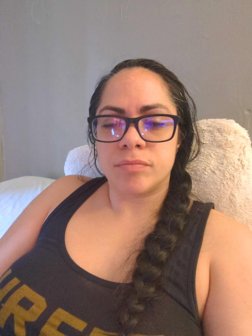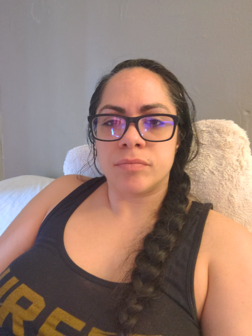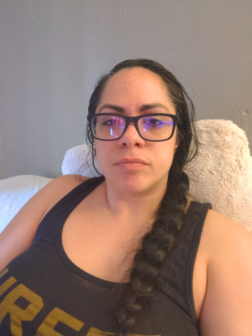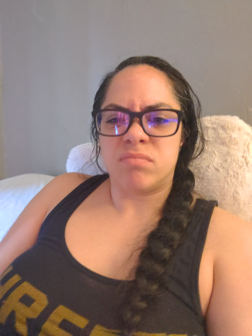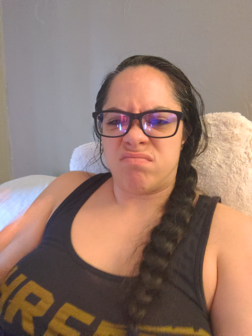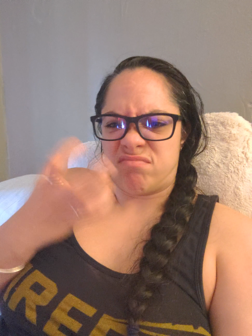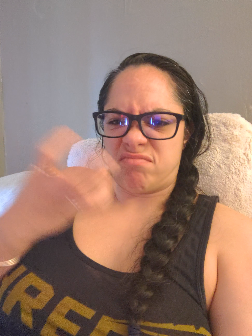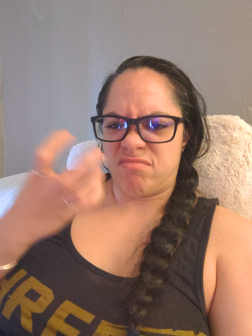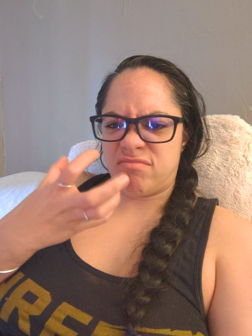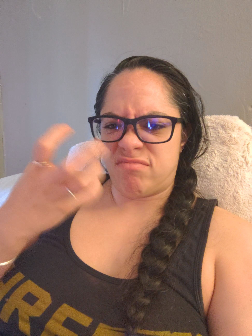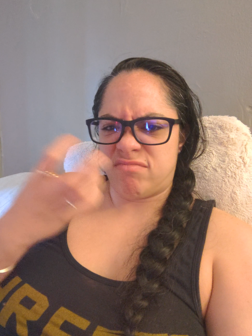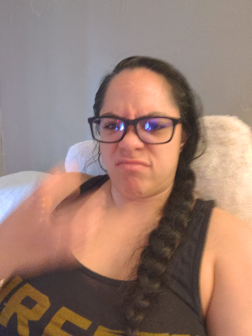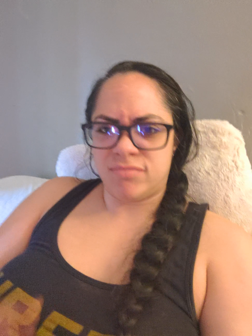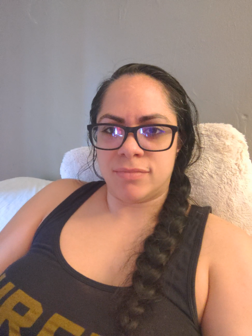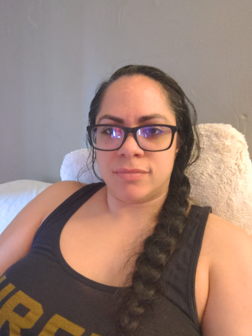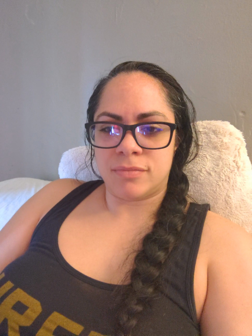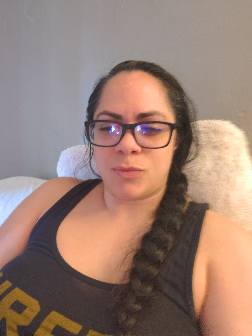yucky